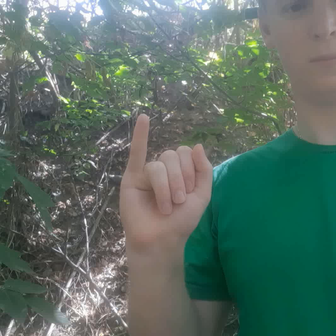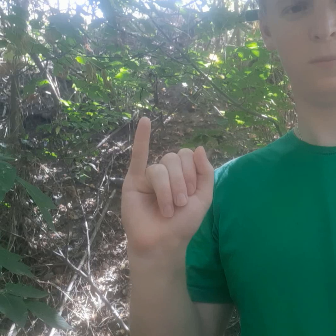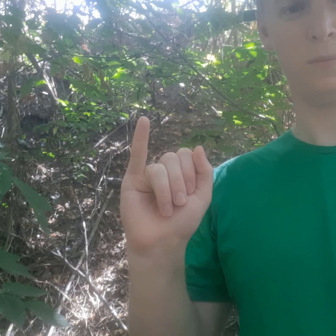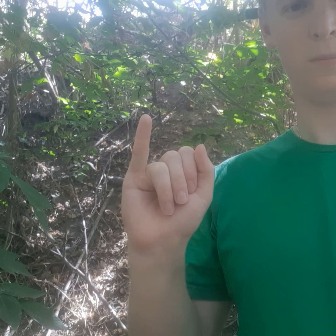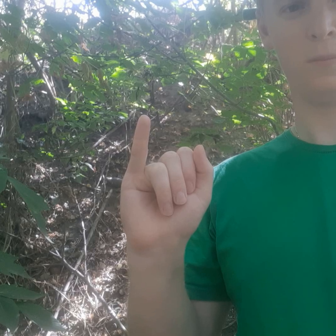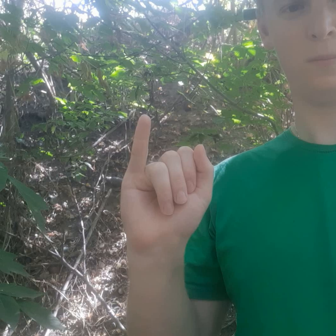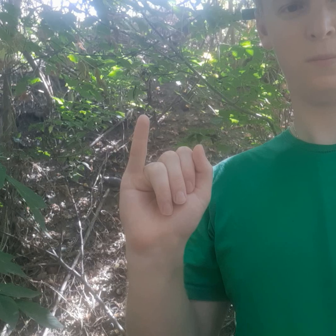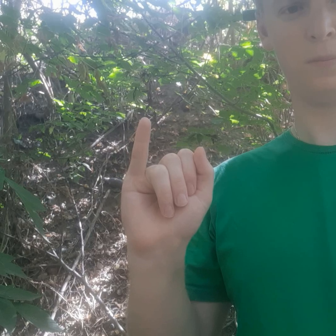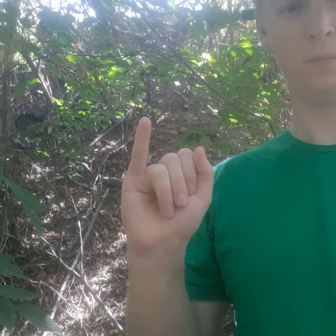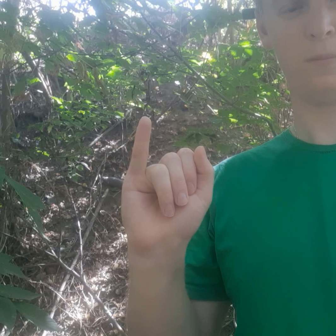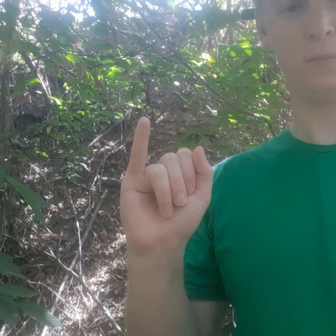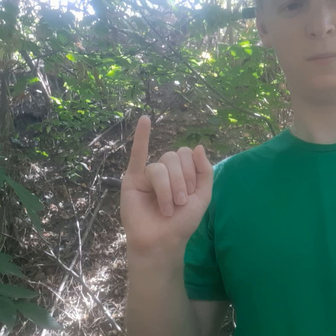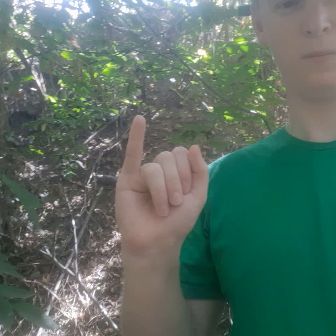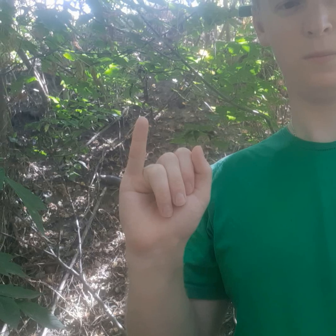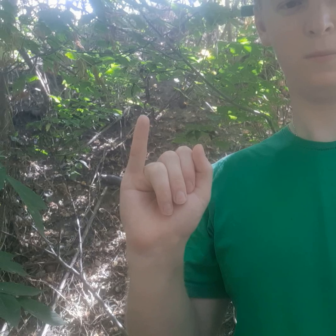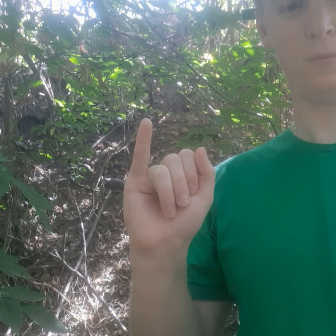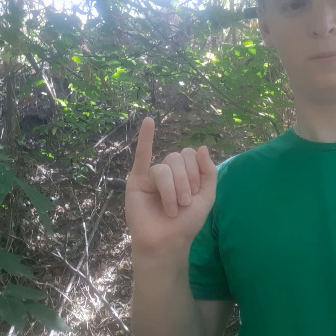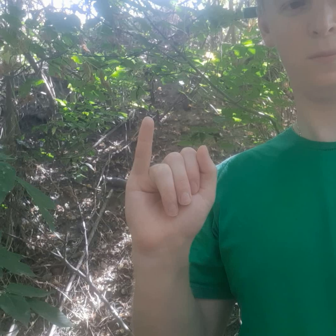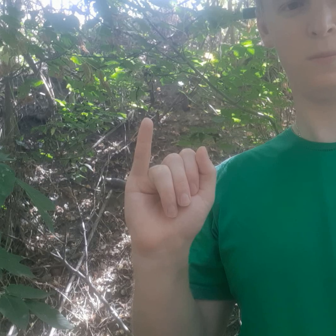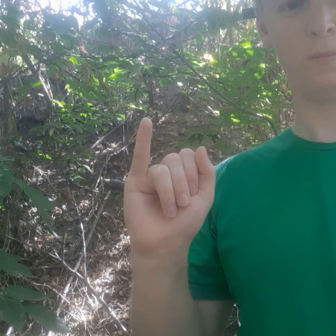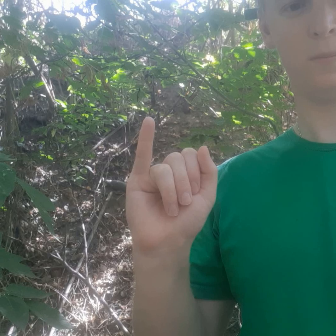І